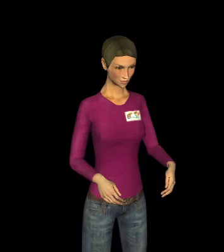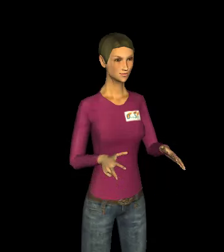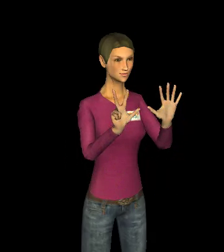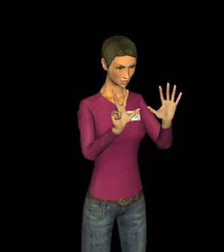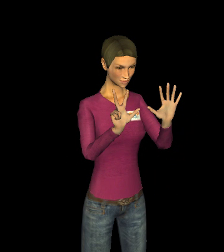8